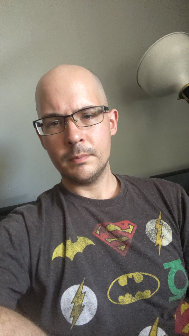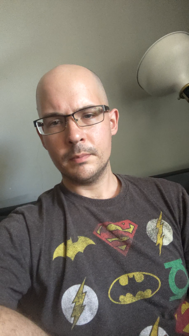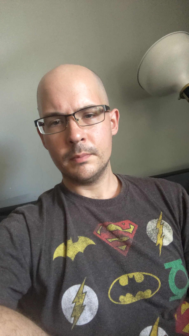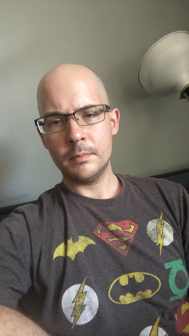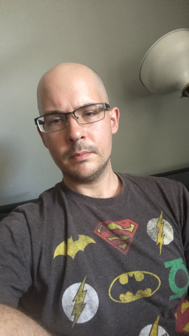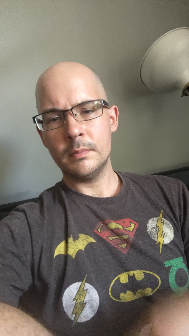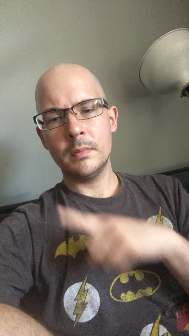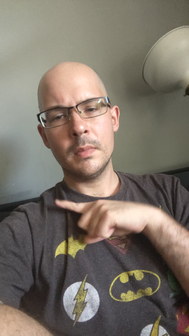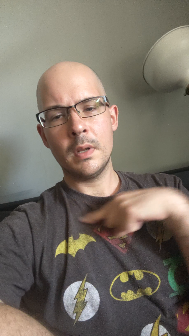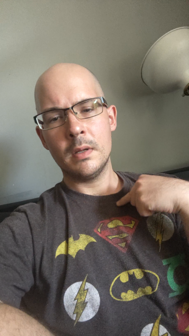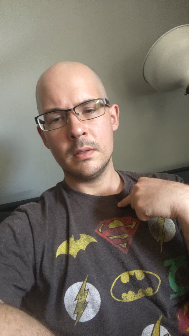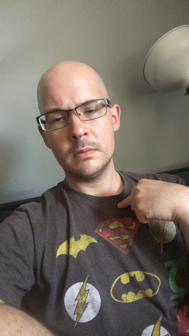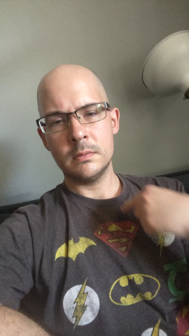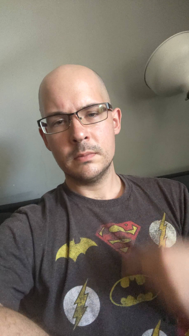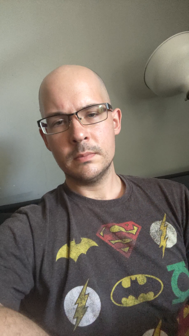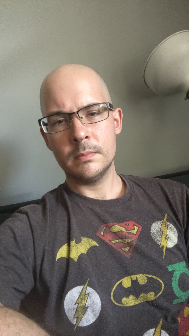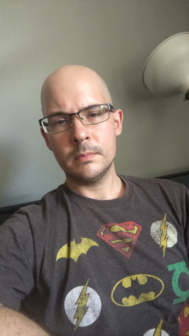necklace